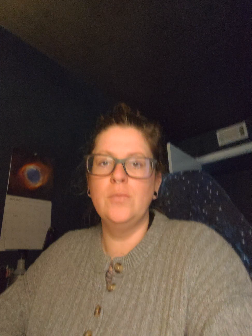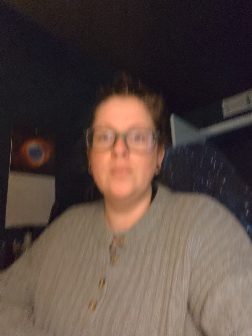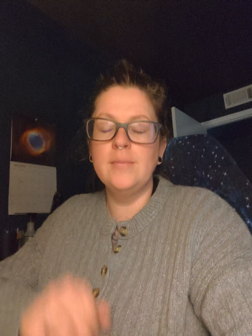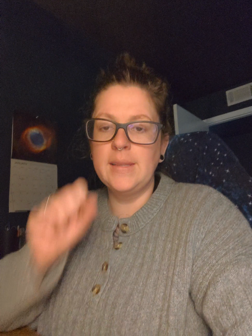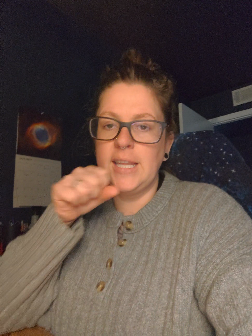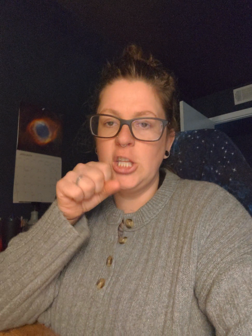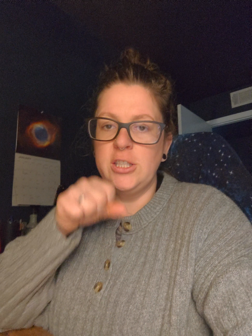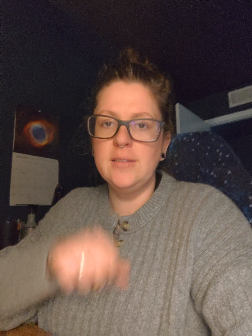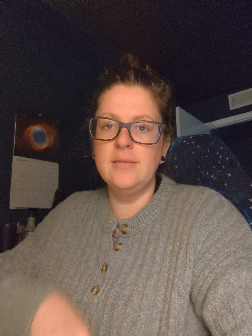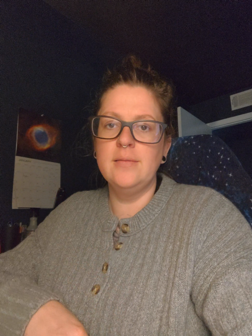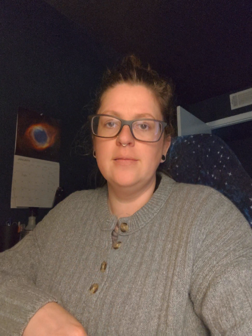carrot